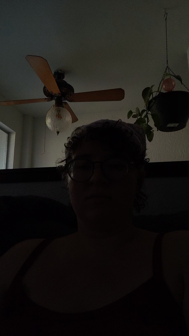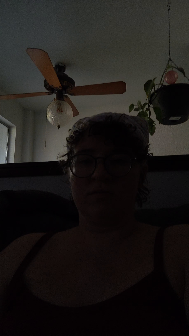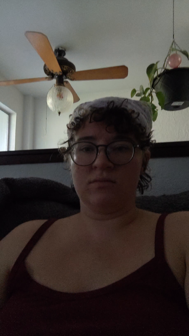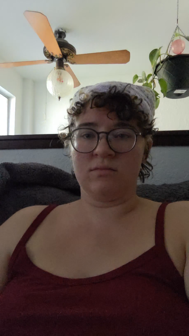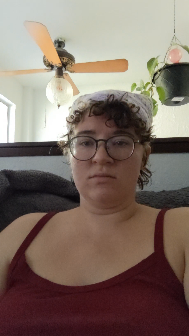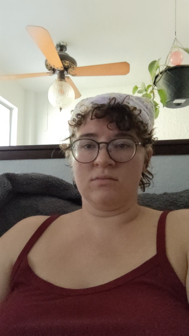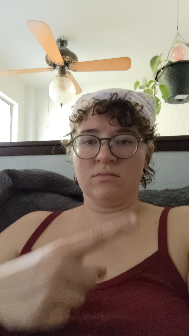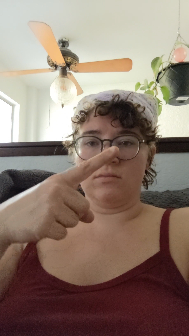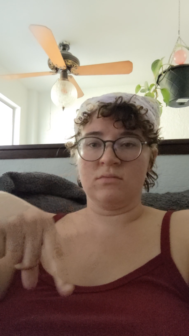cut